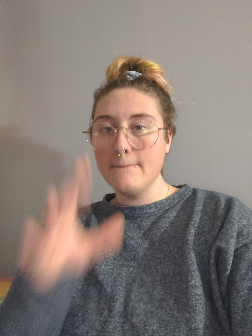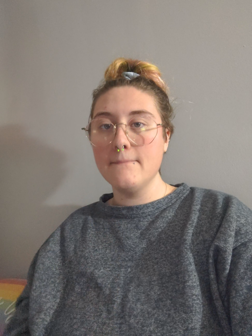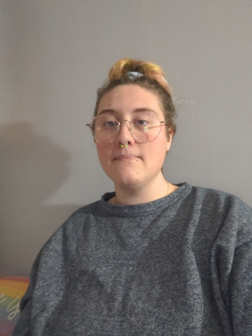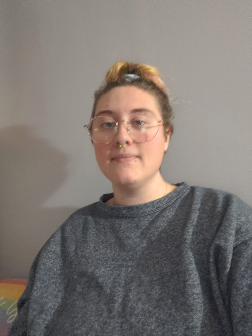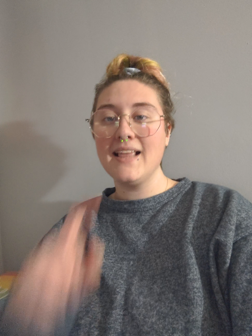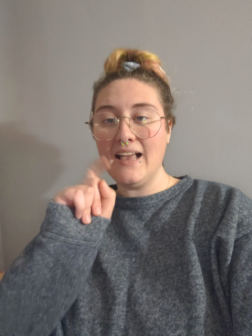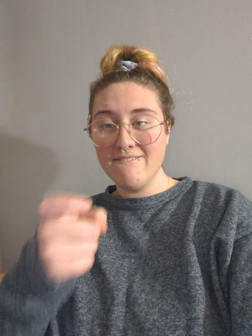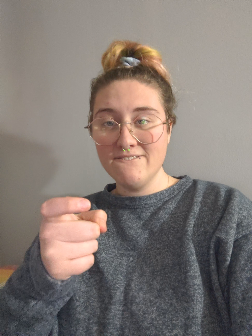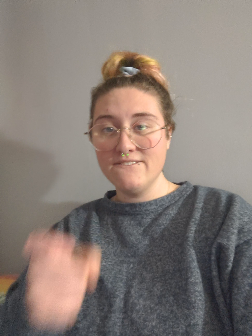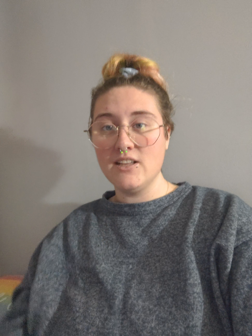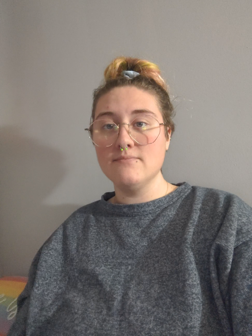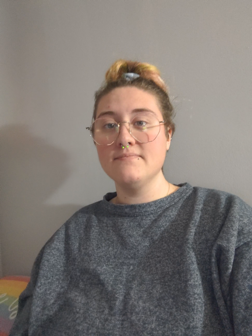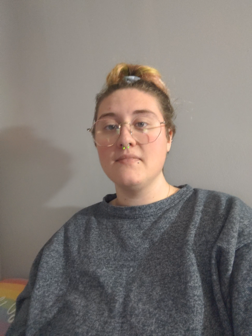gift